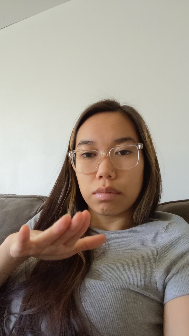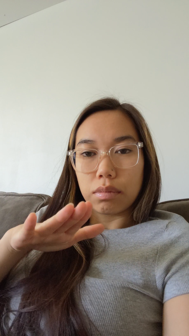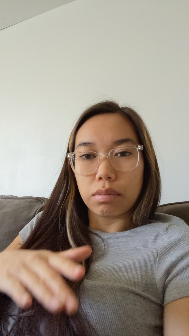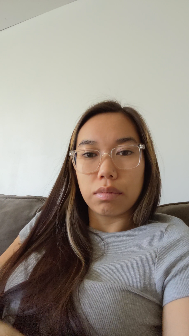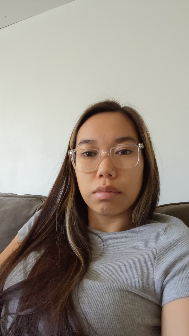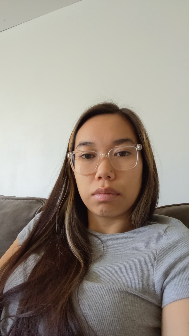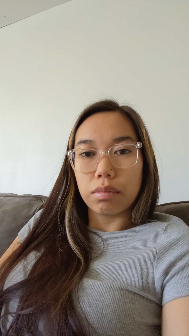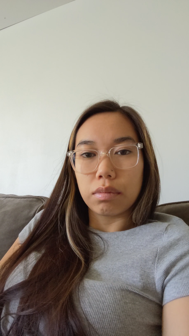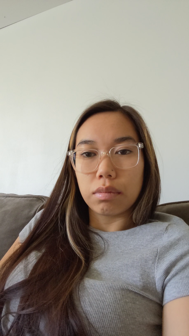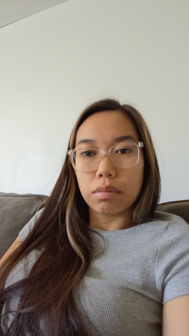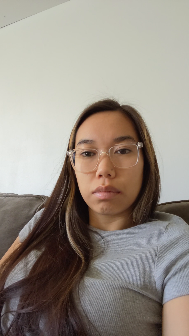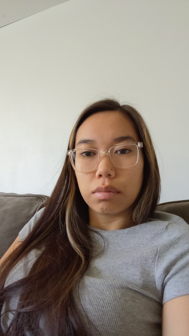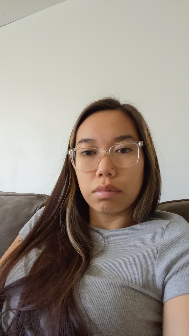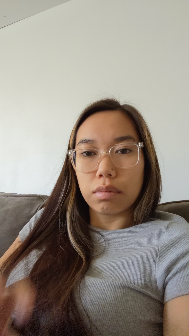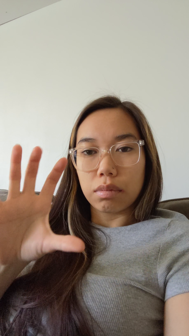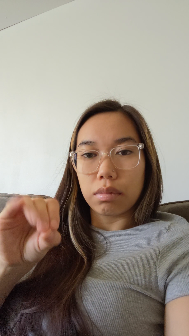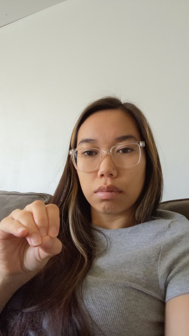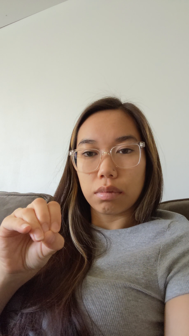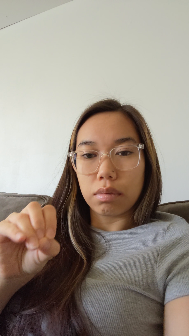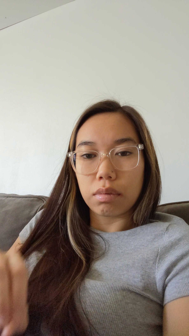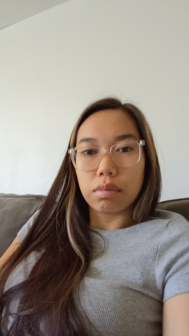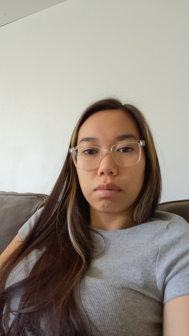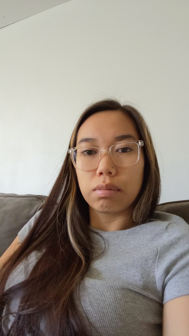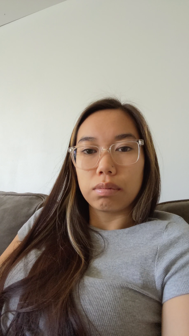bite